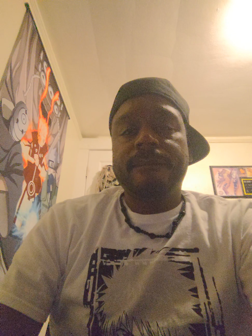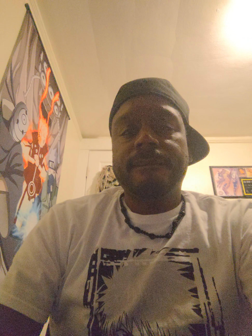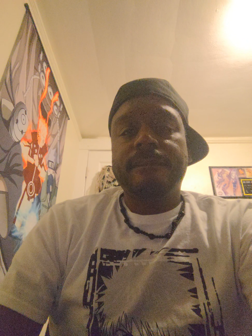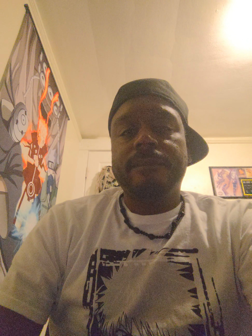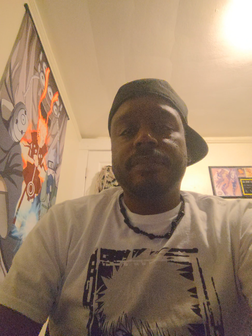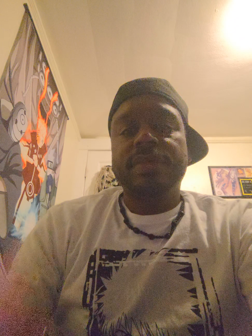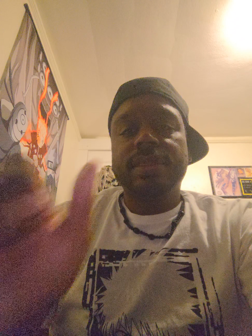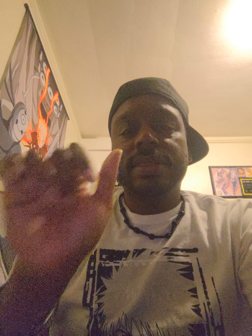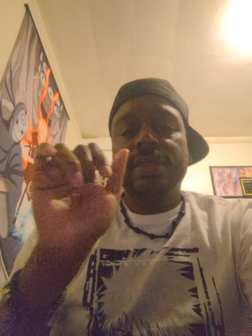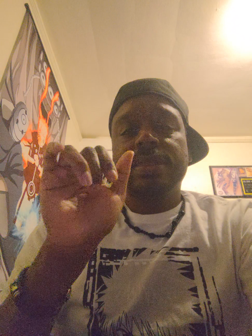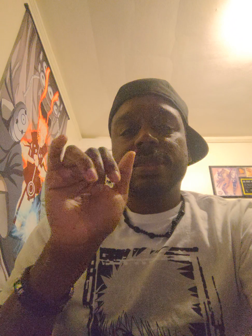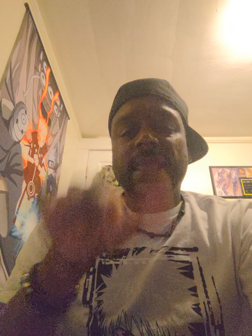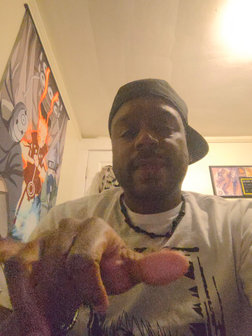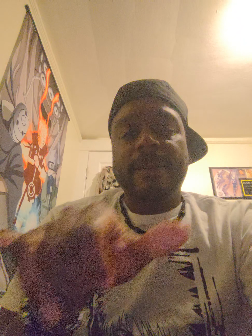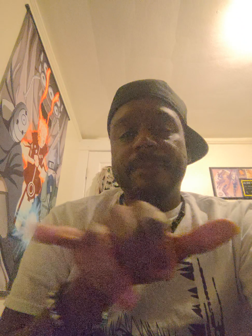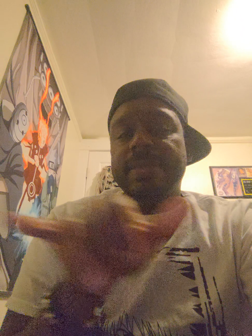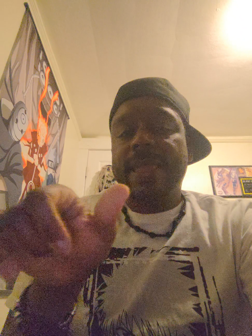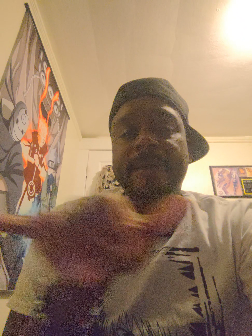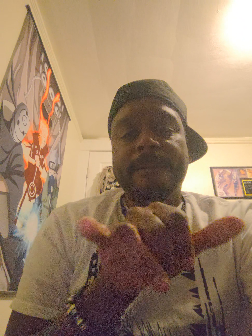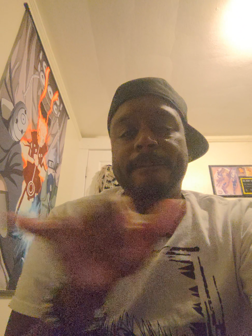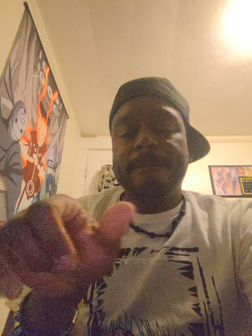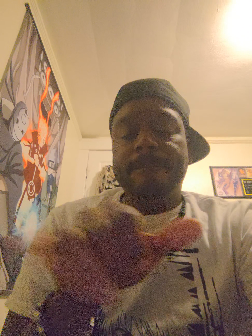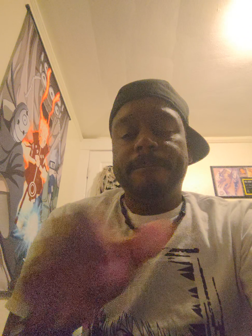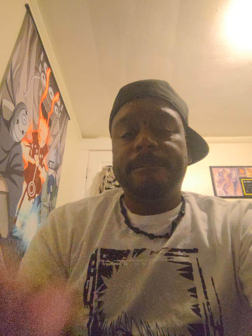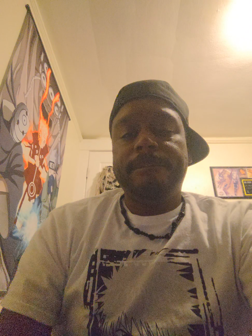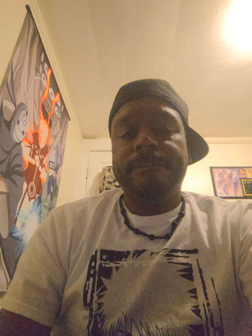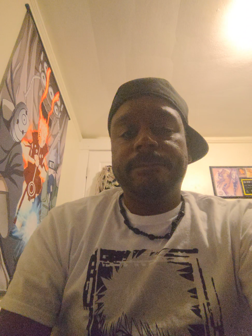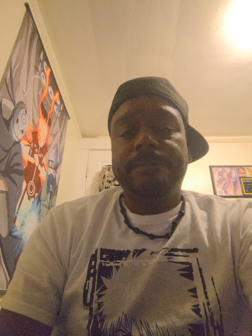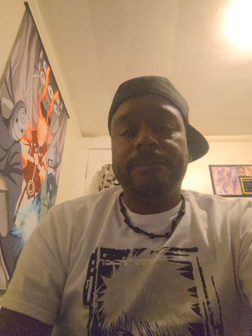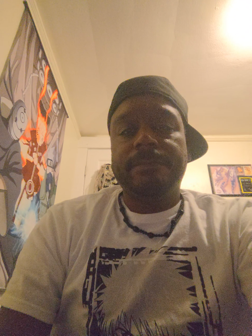same